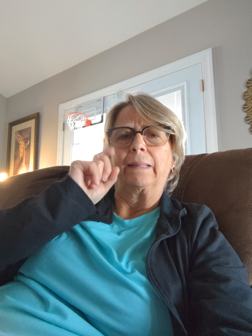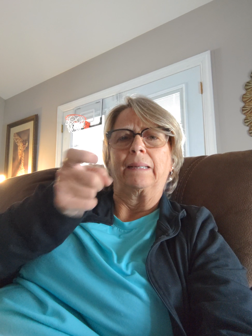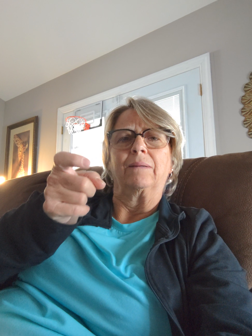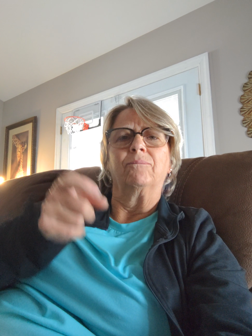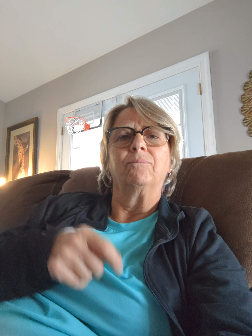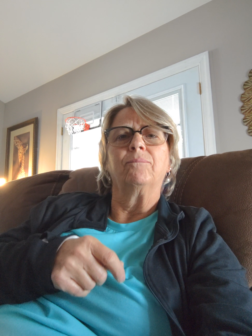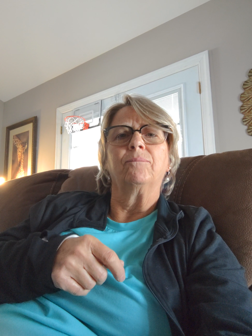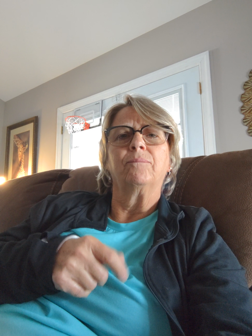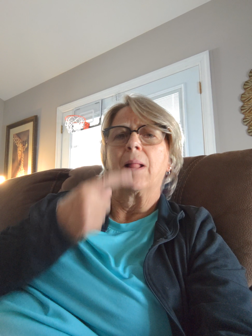gift